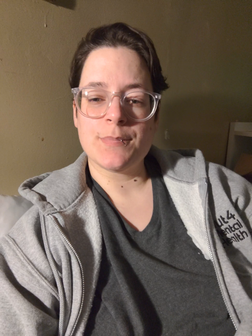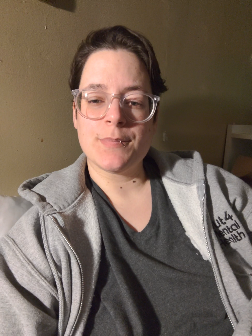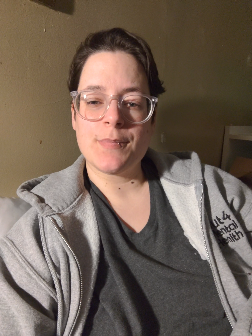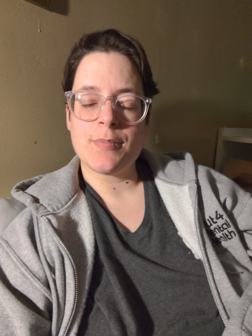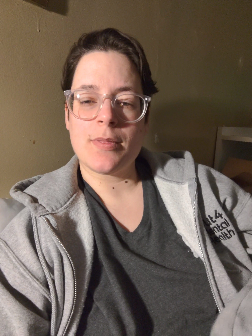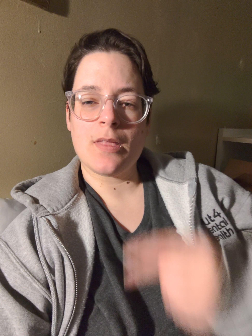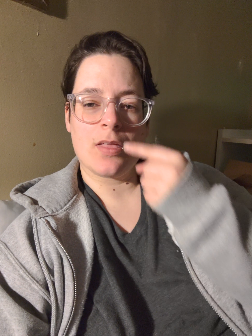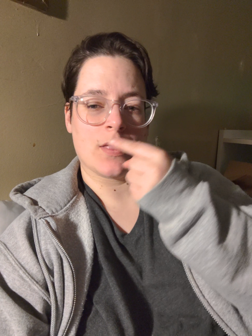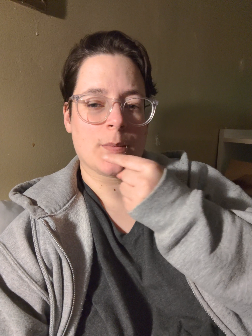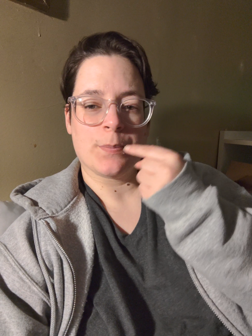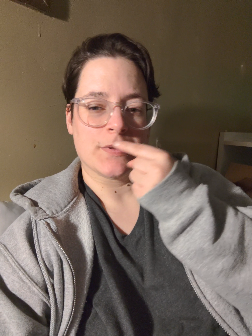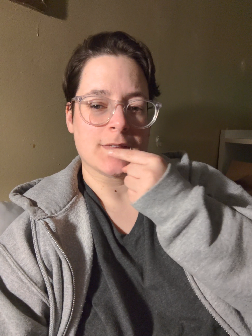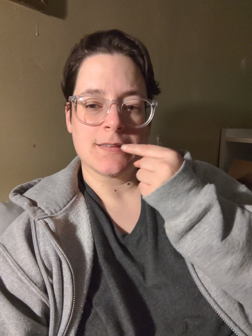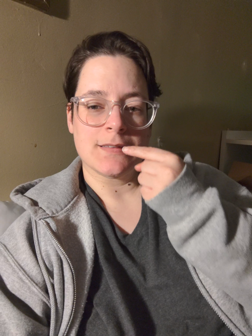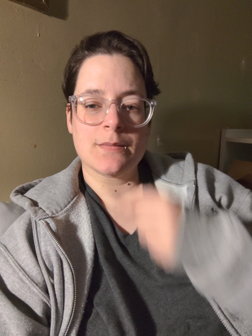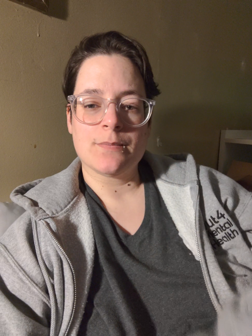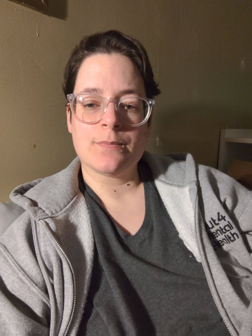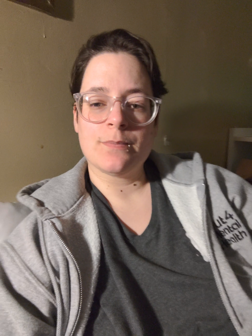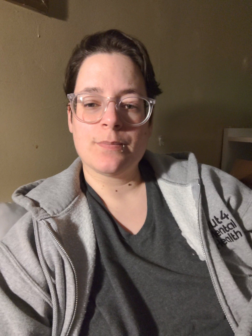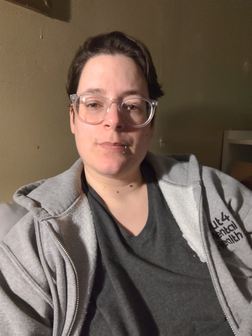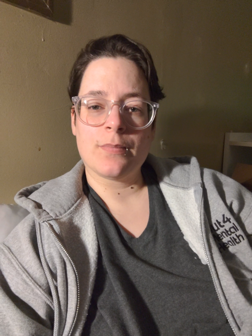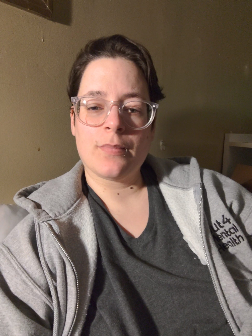lips